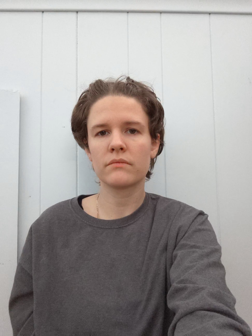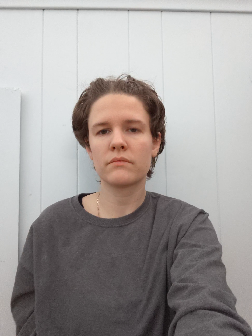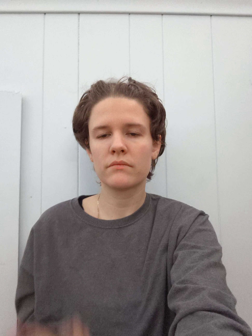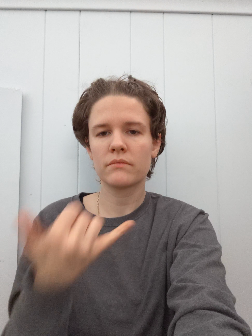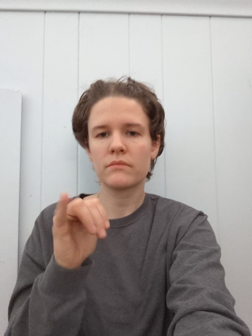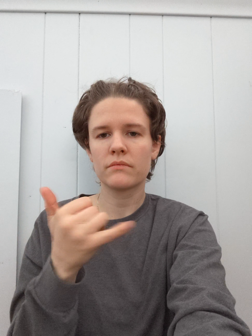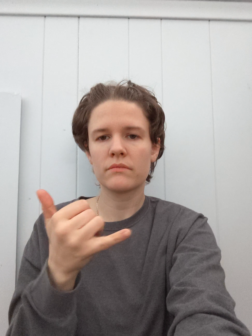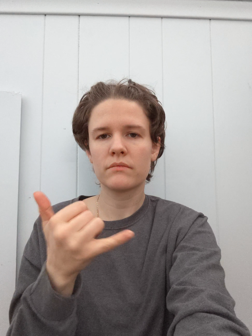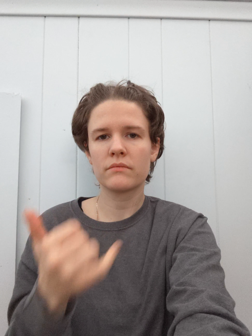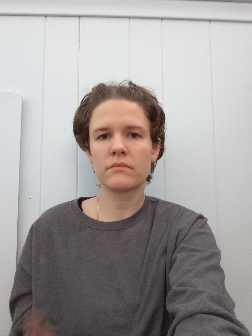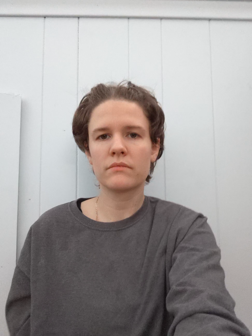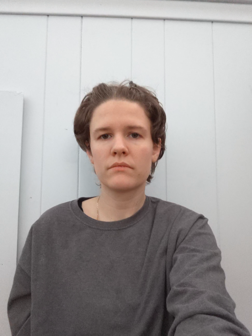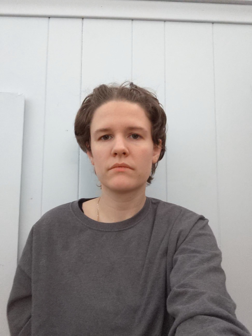yellow